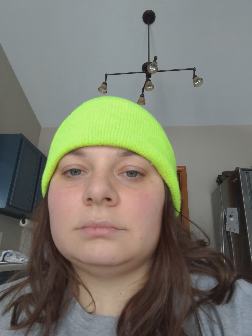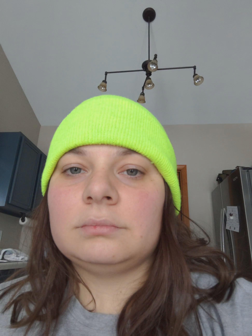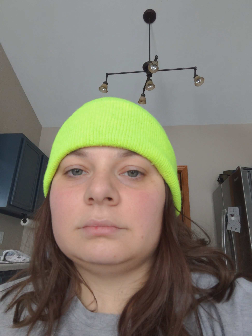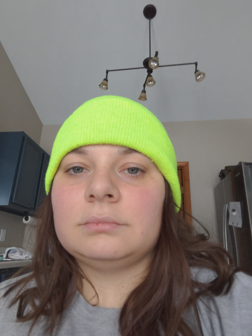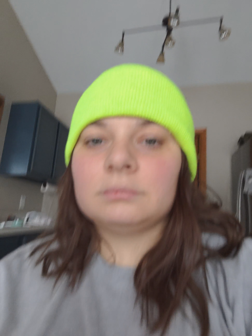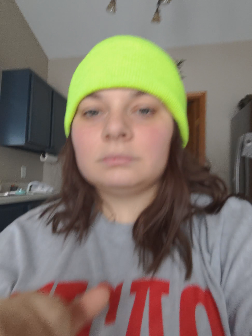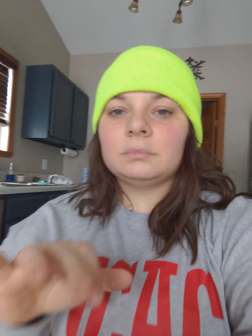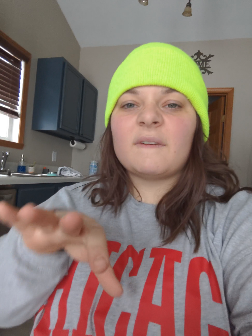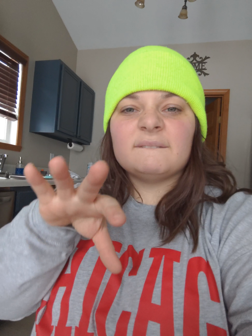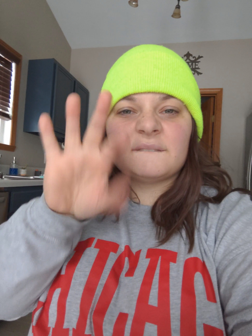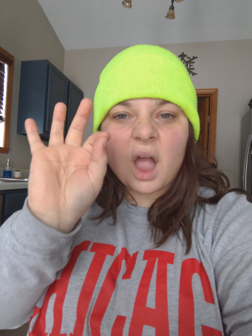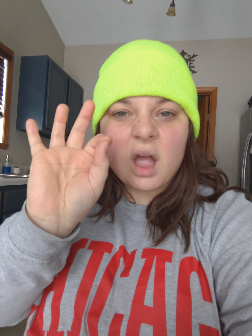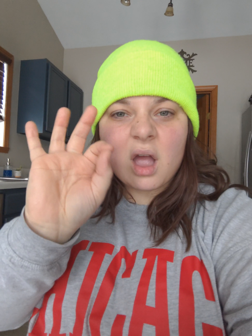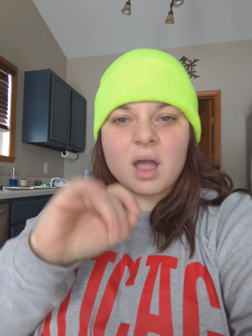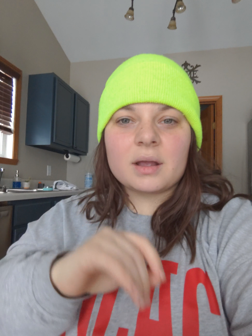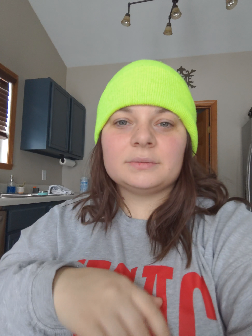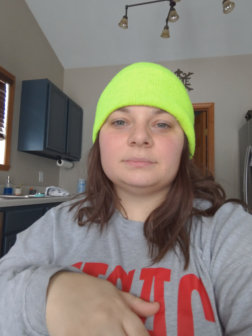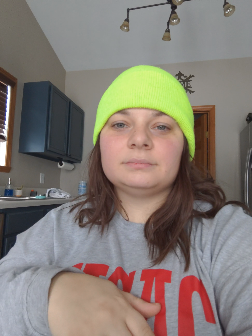find